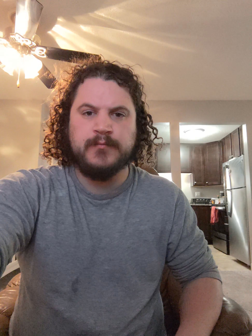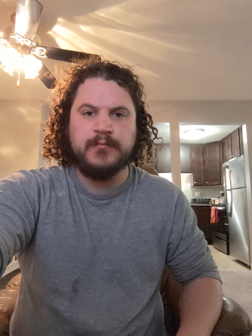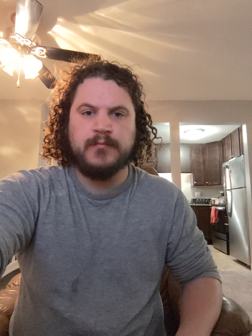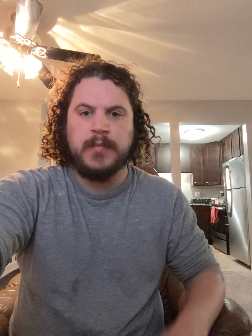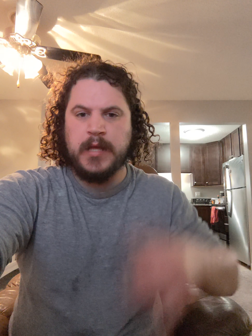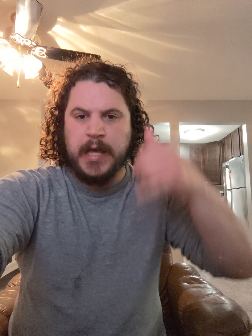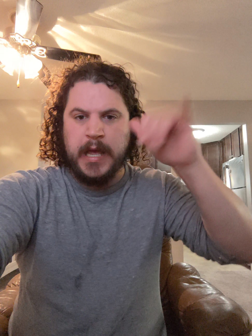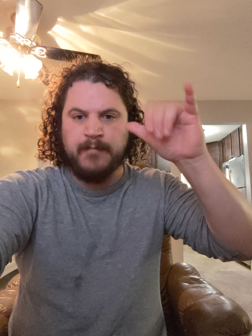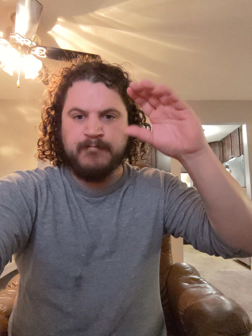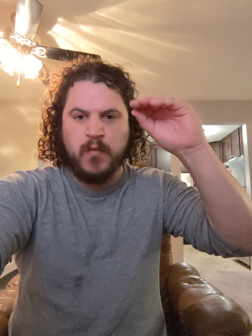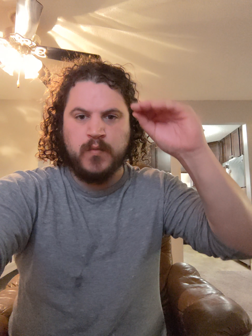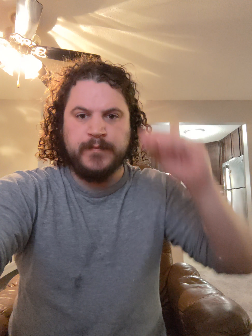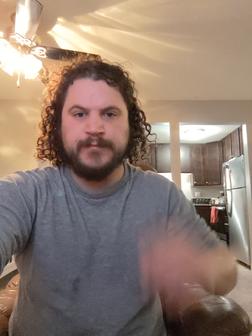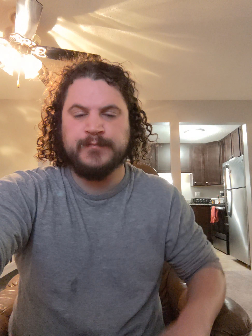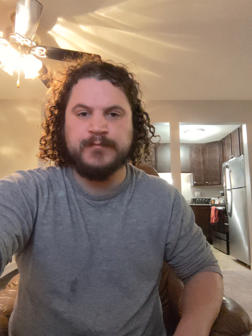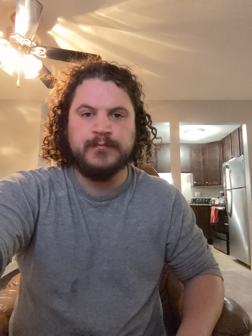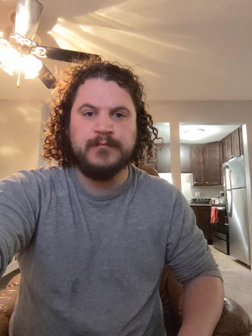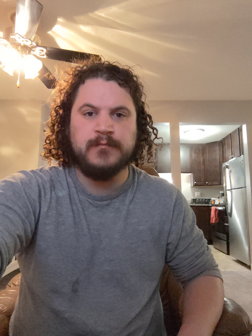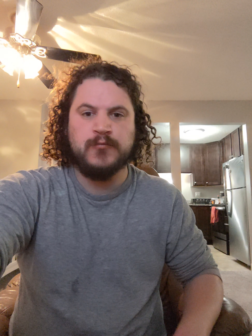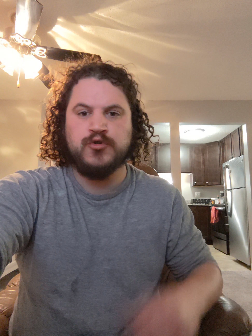cowboy